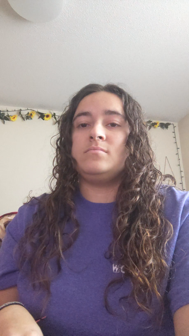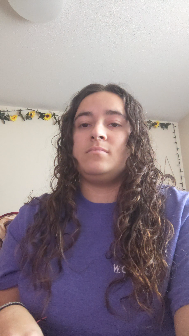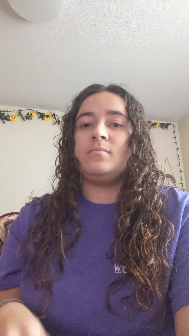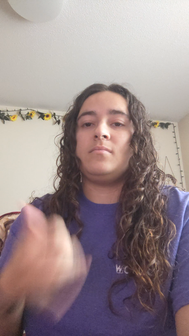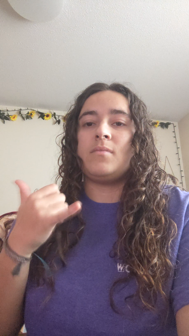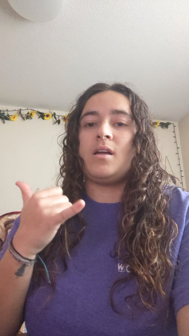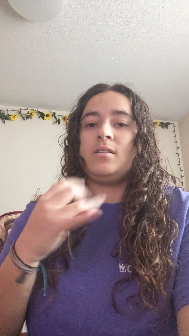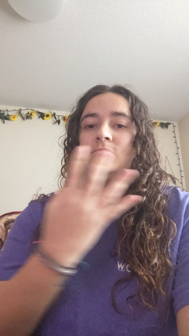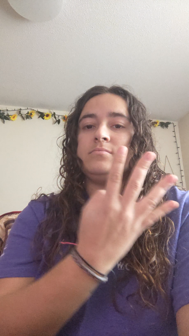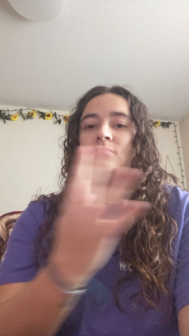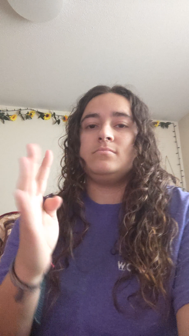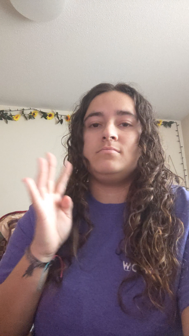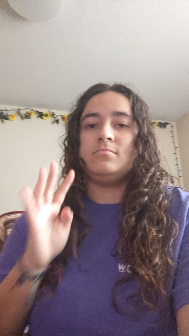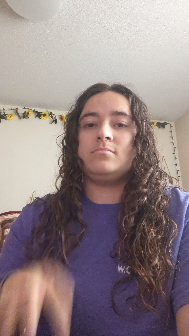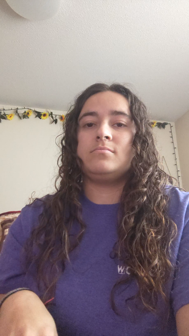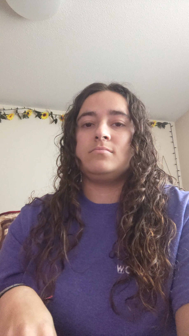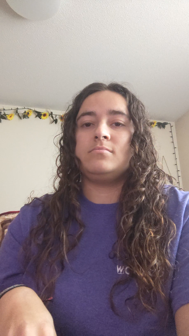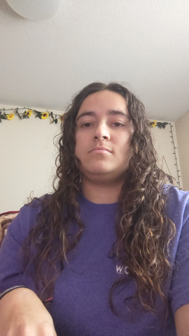playpen